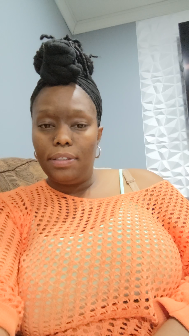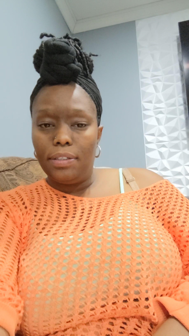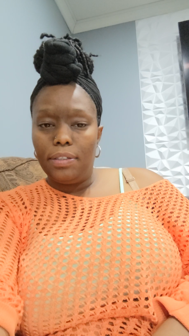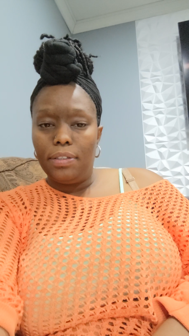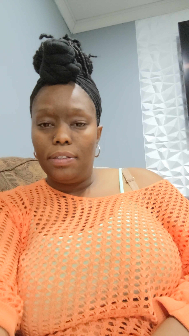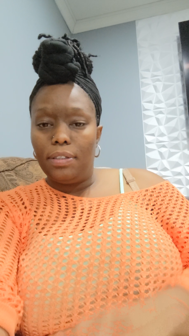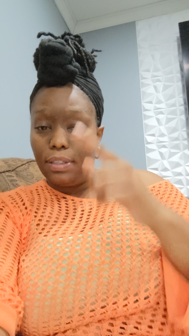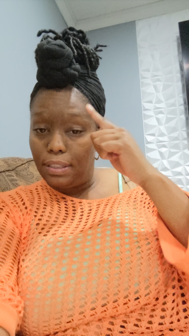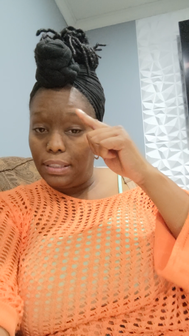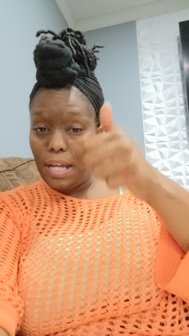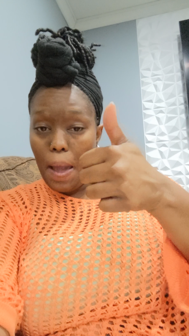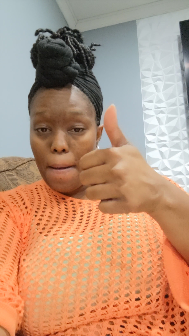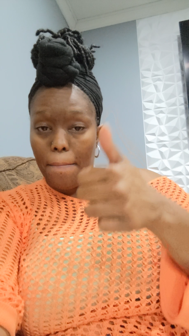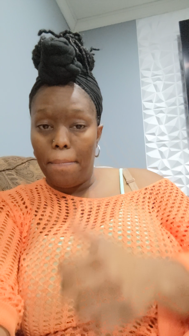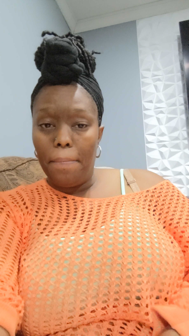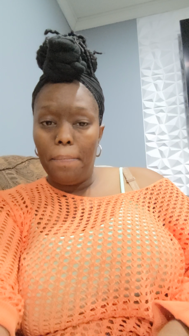dime